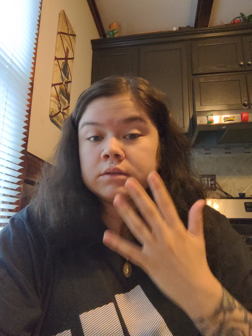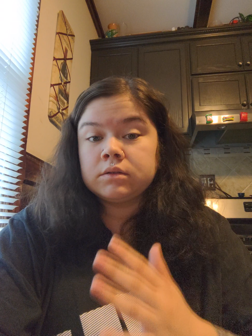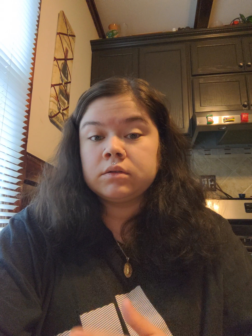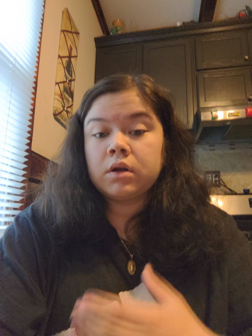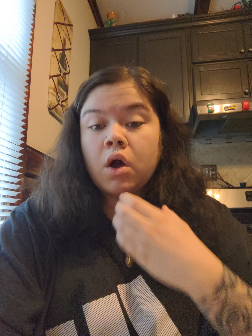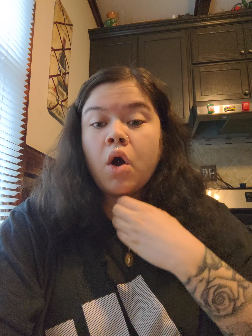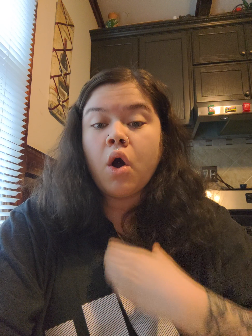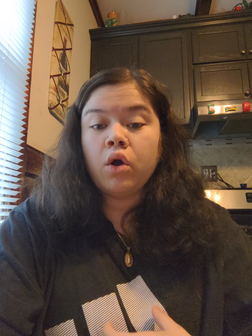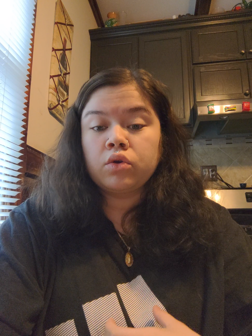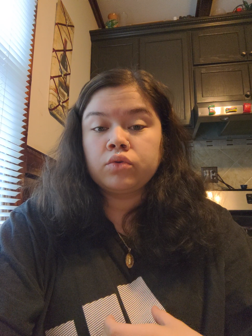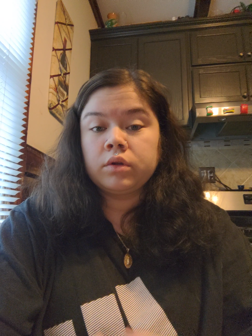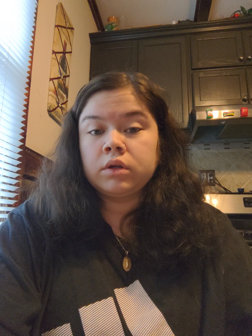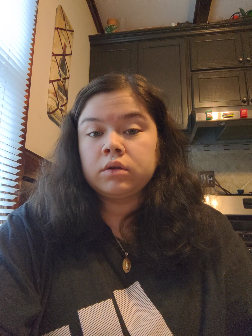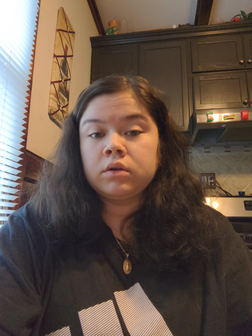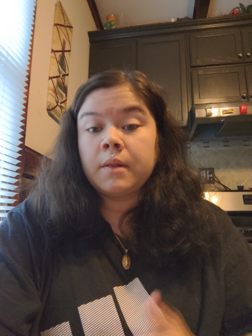hungry